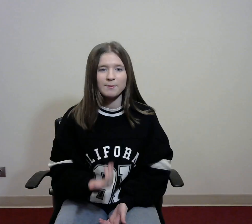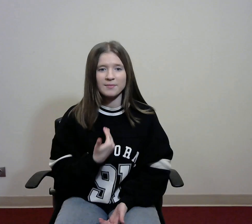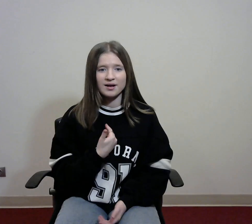mən